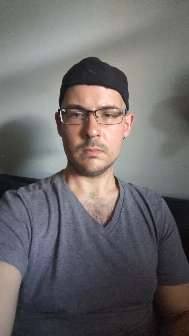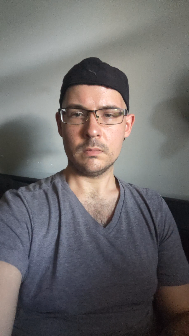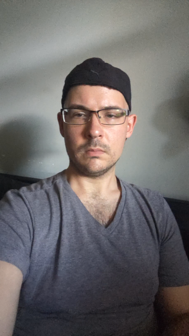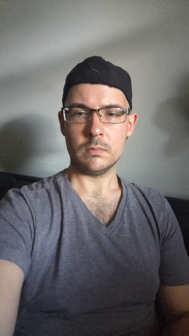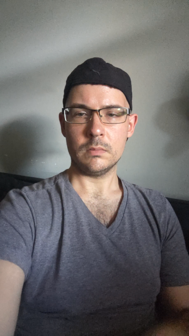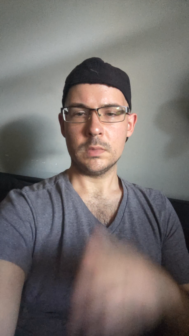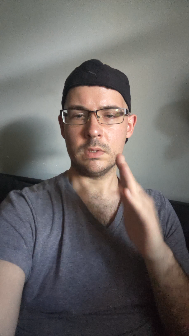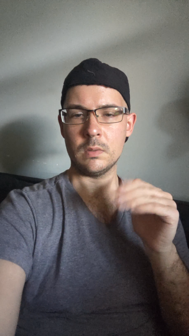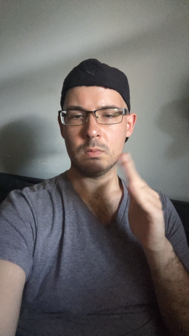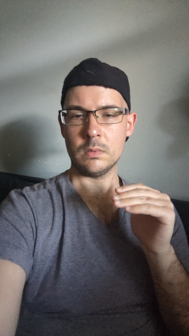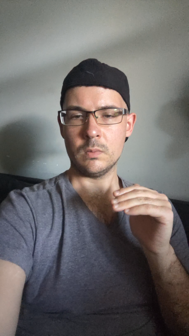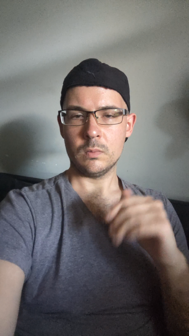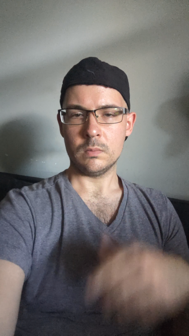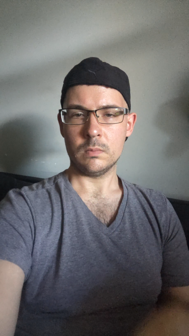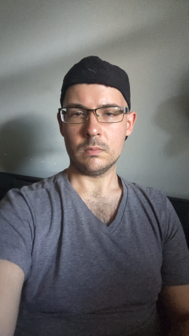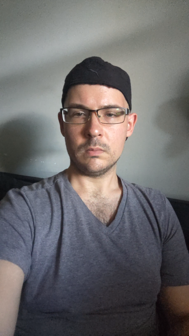downtown